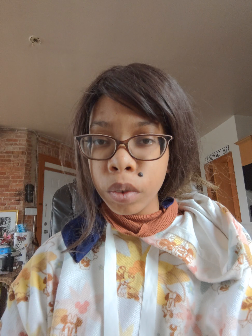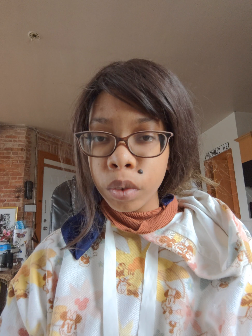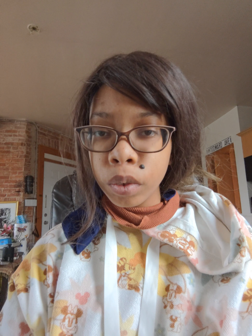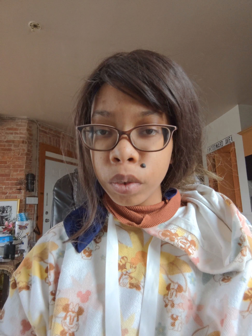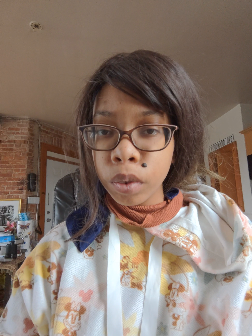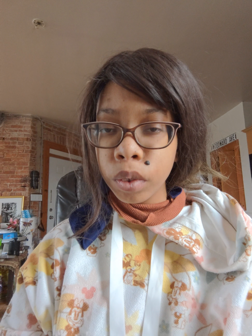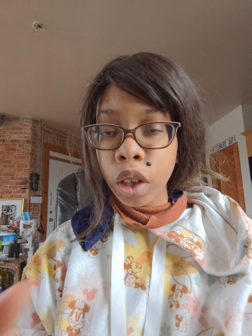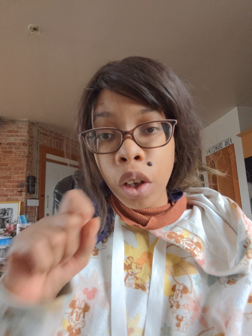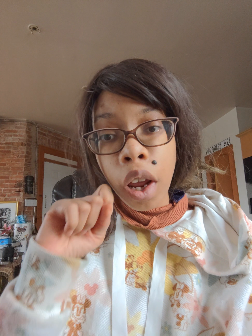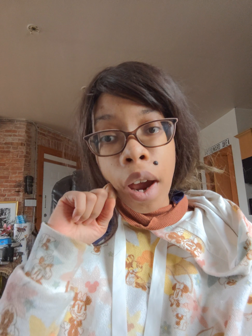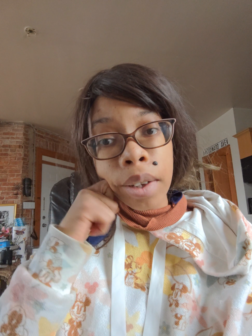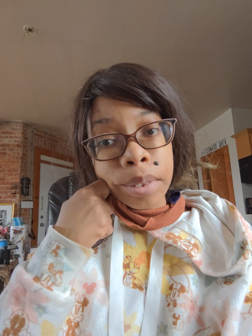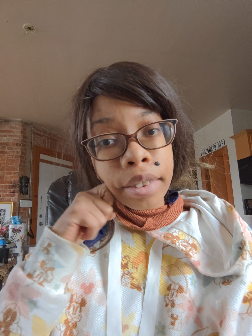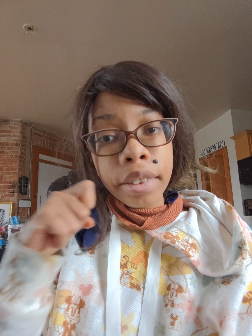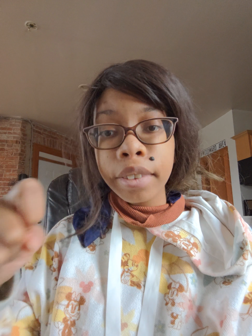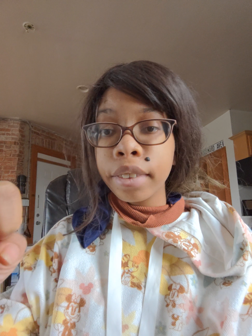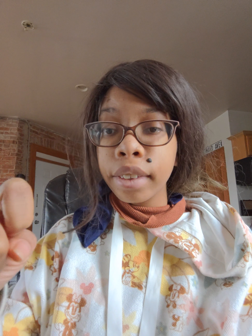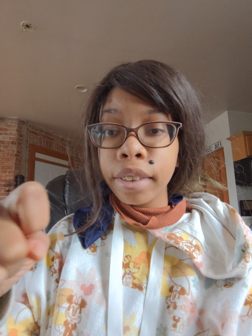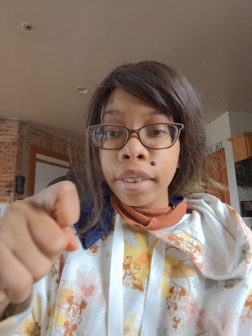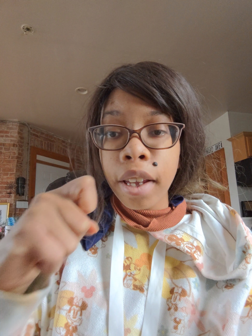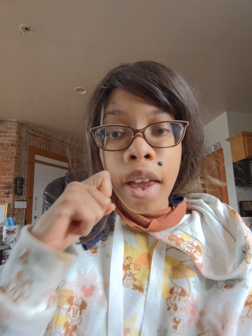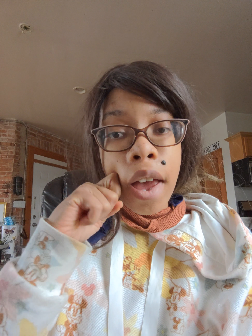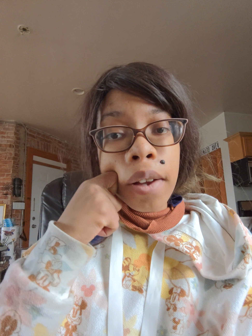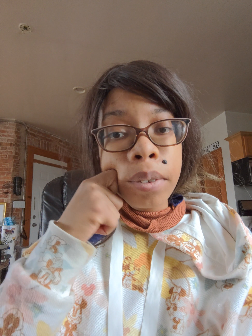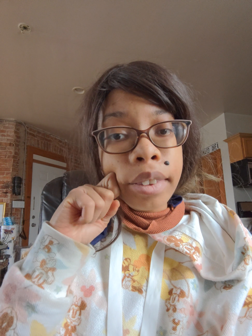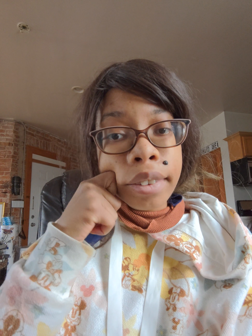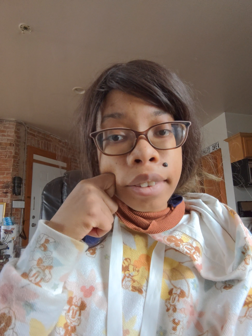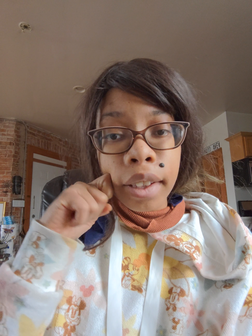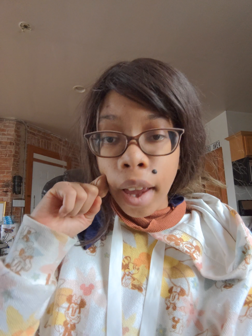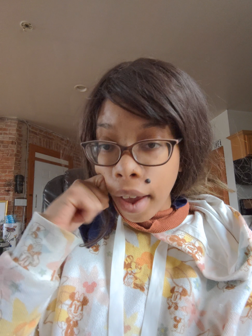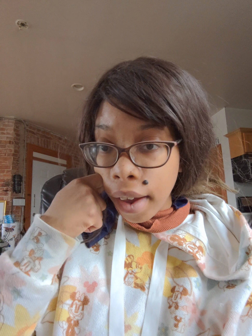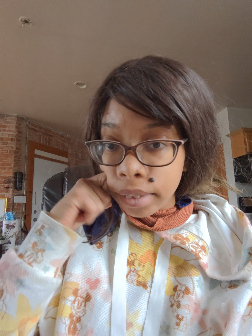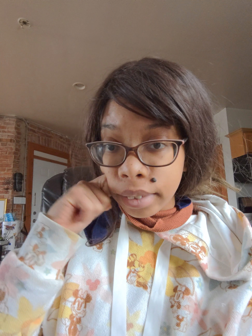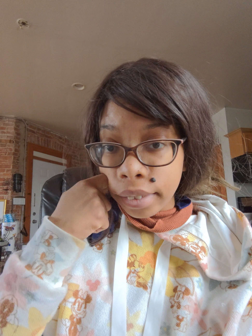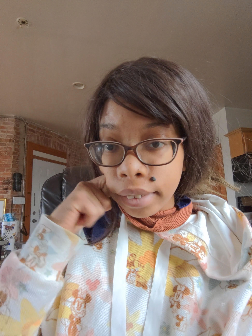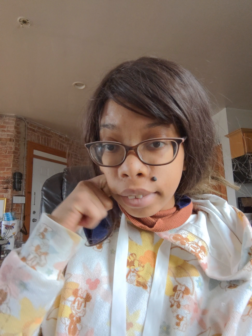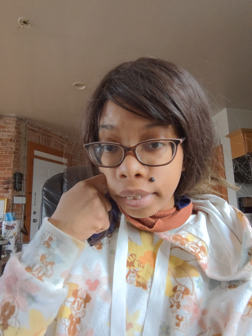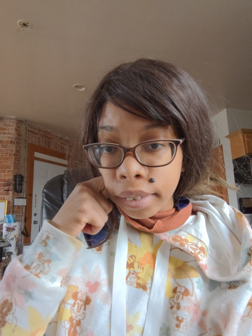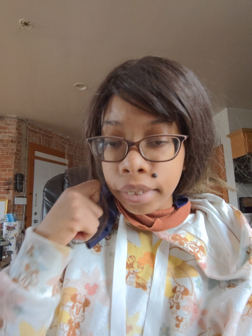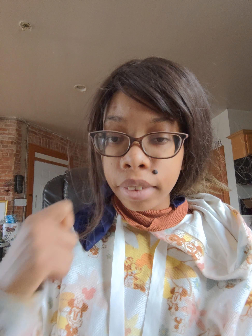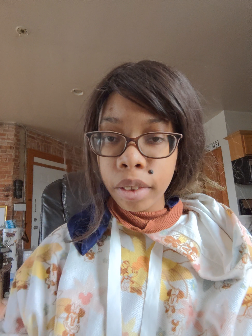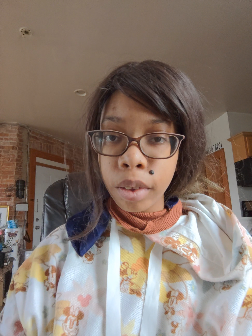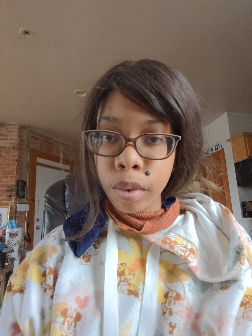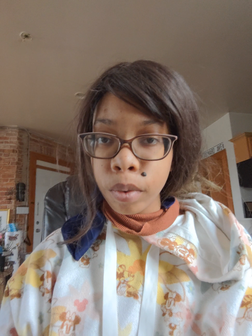apple